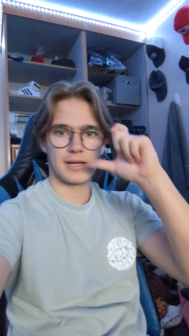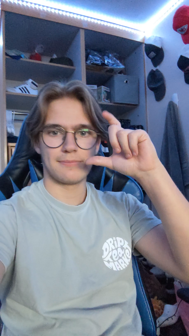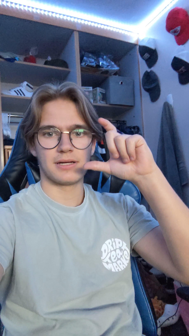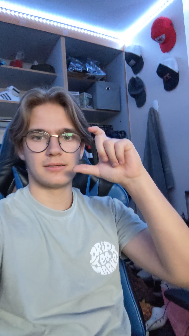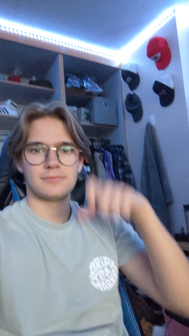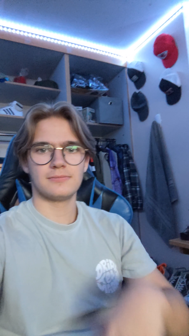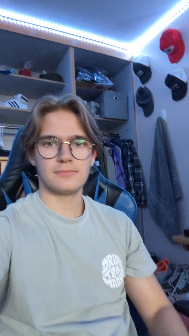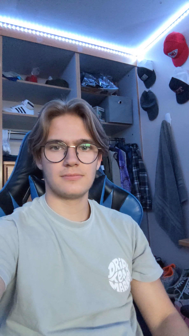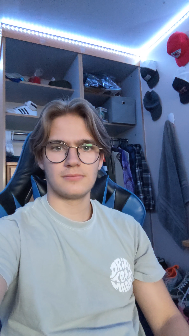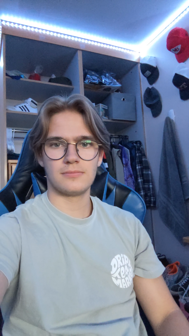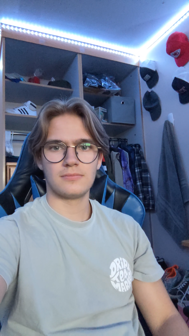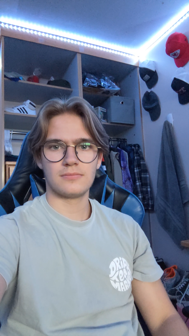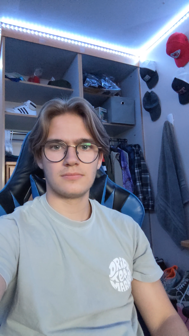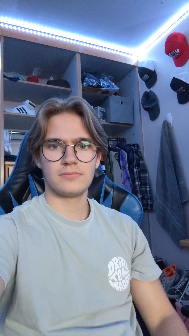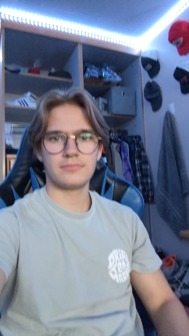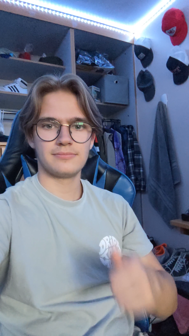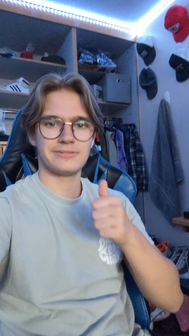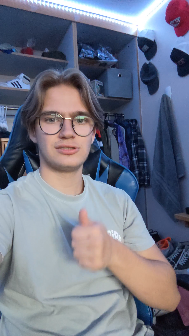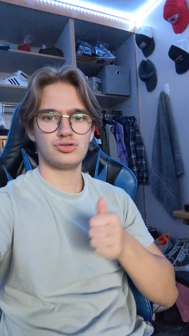each